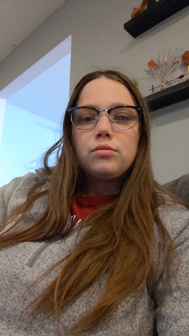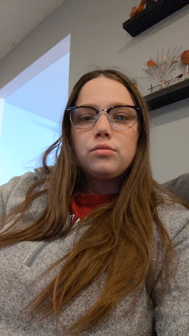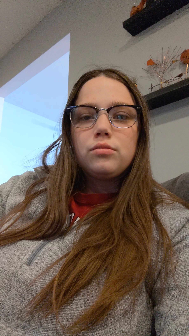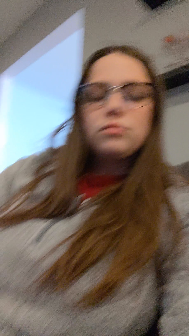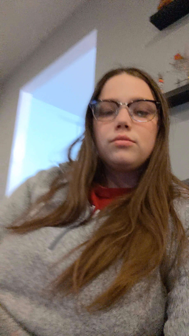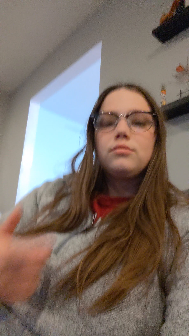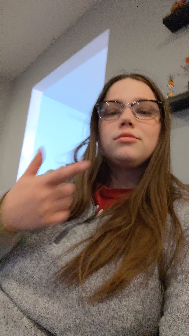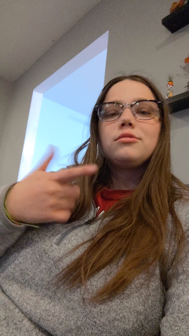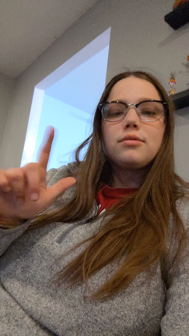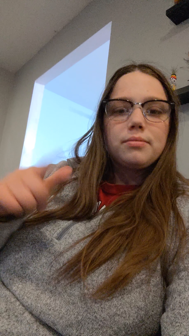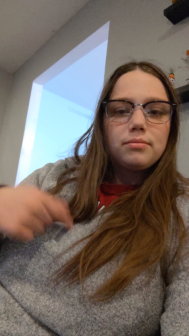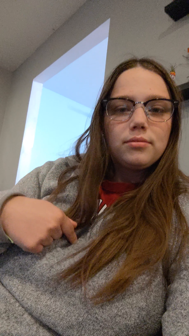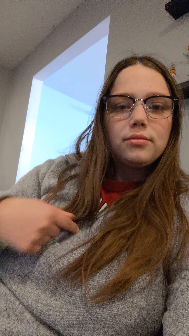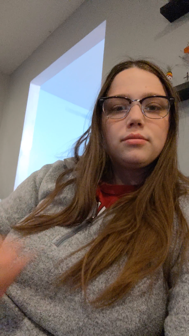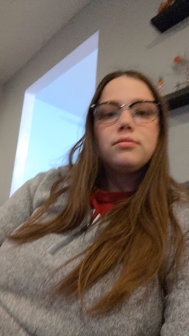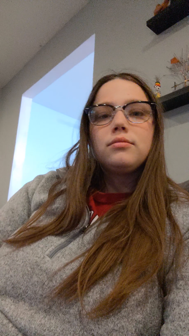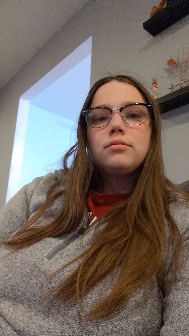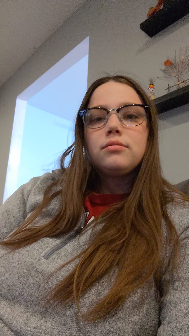let me